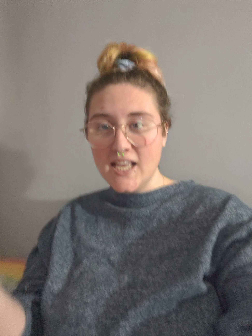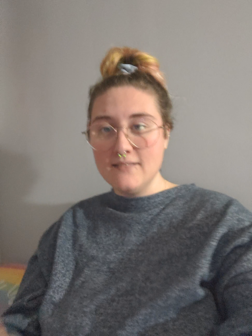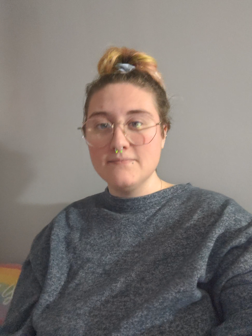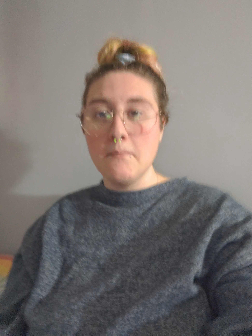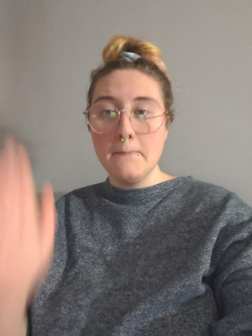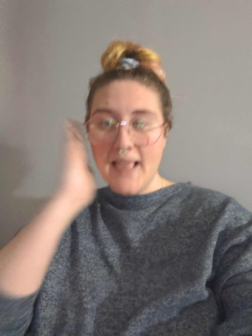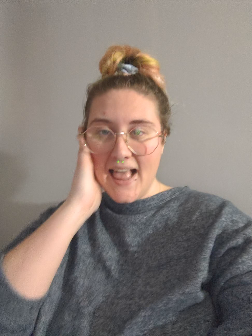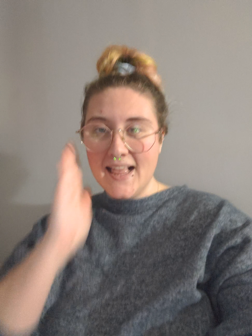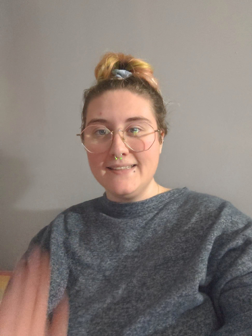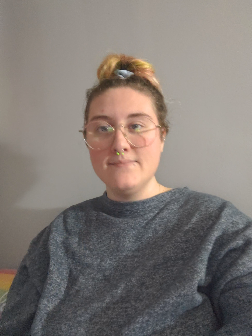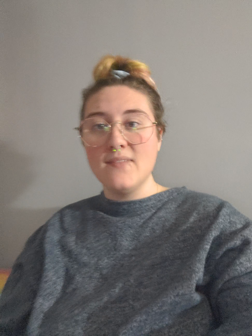bed